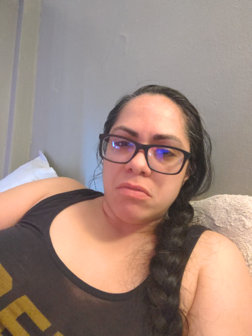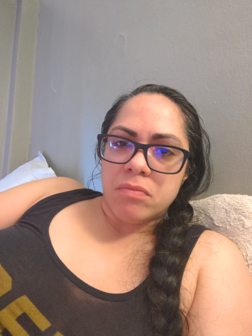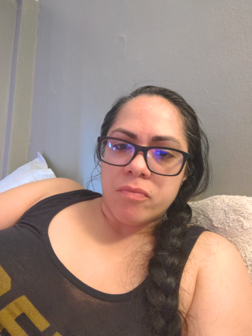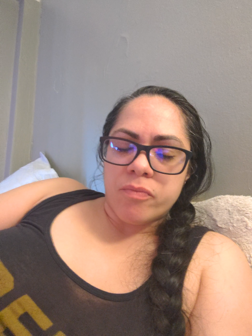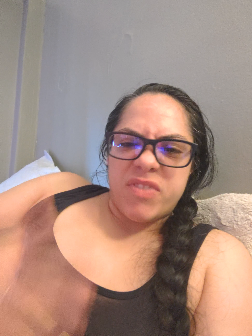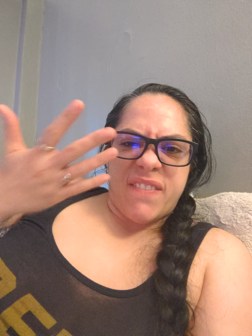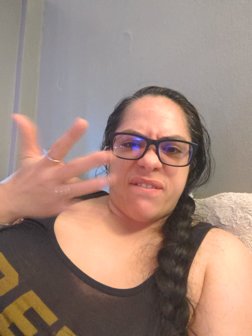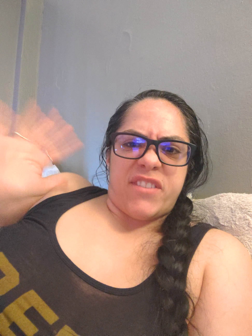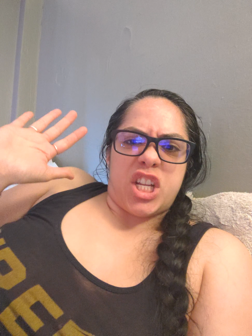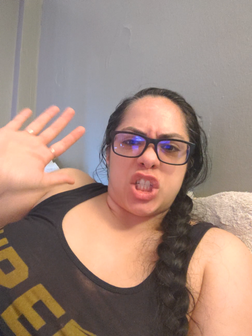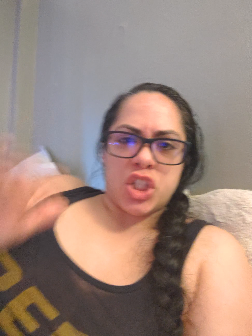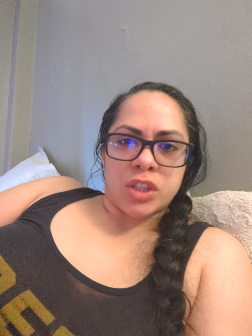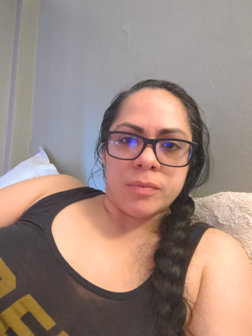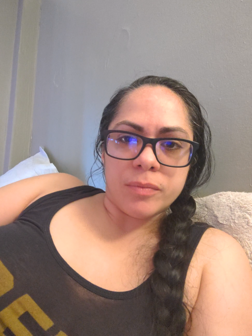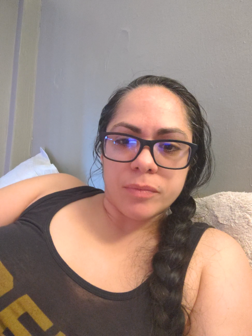finish